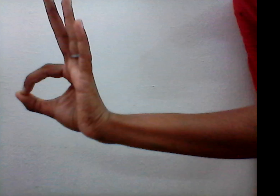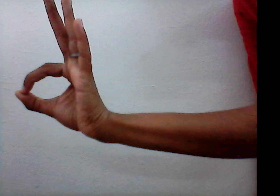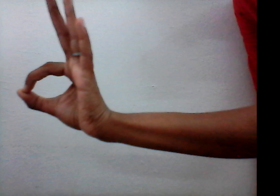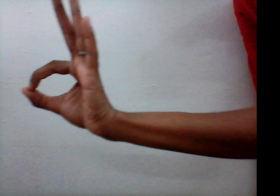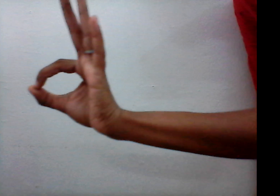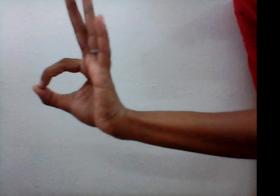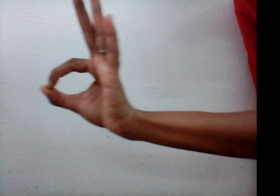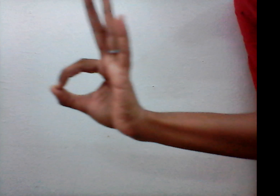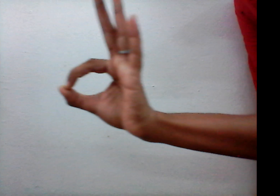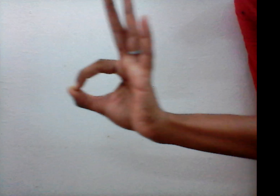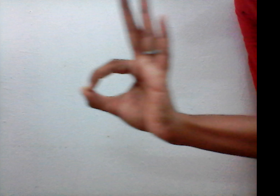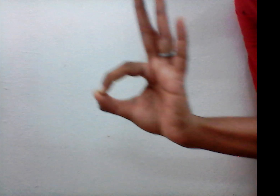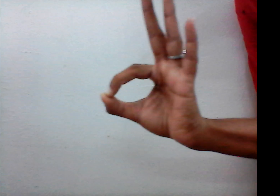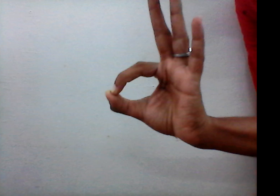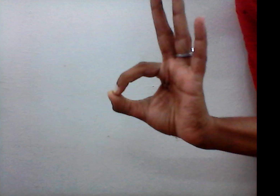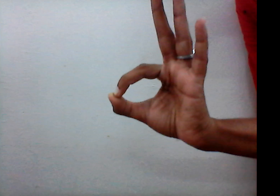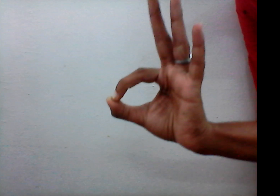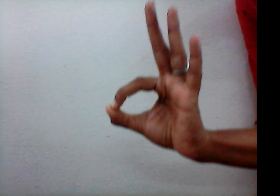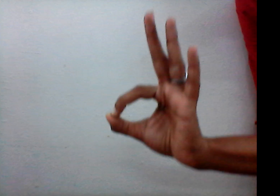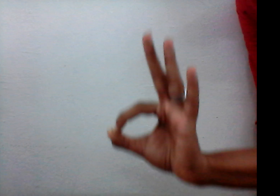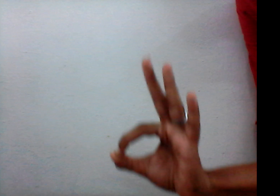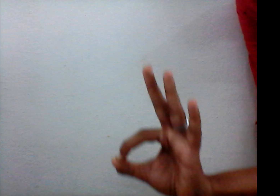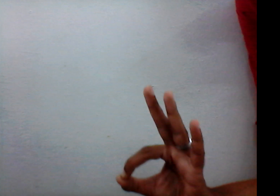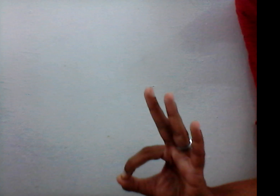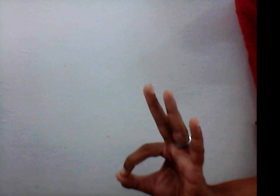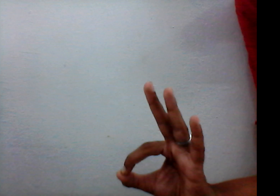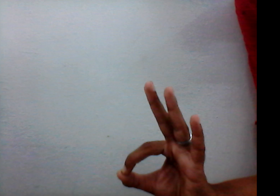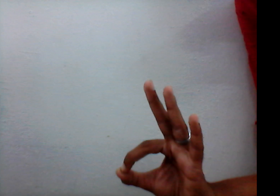ഔ